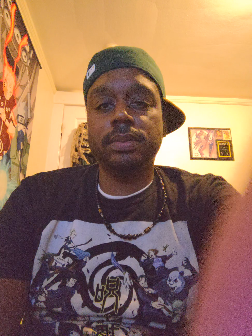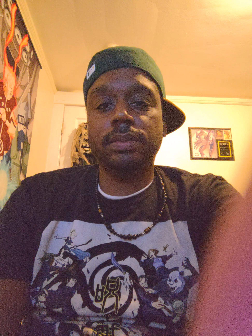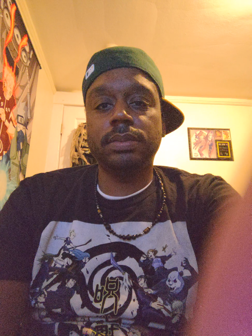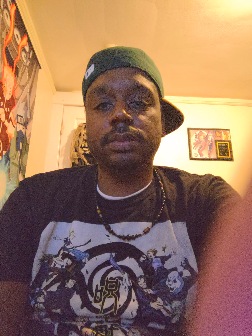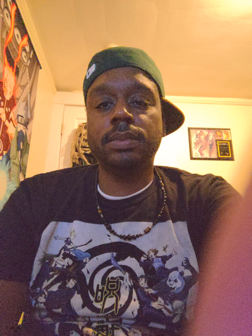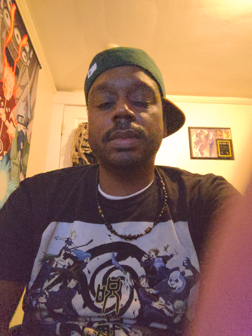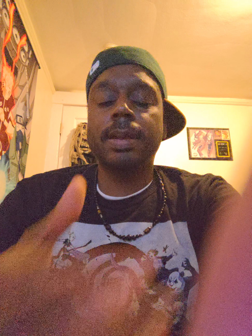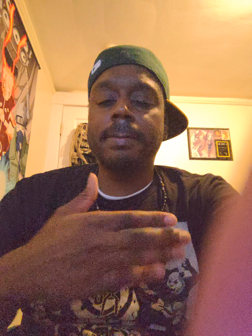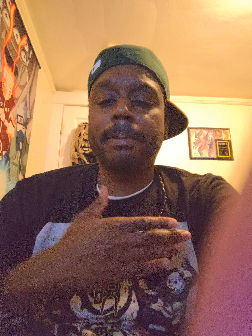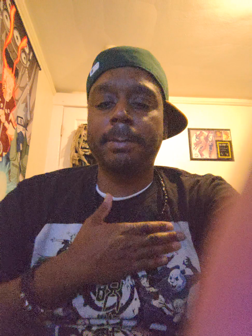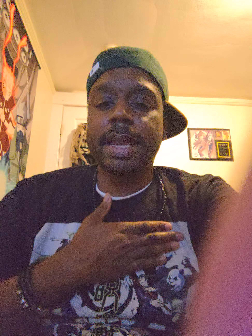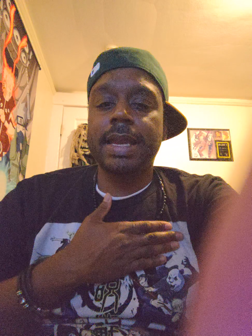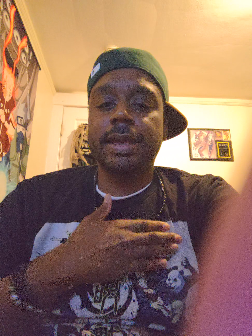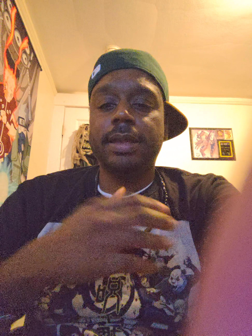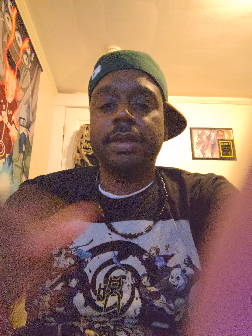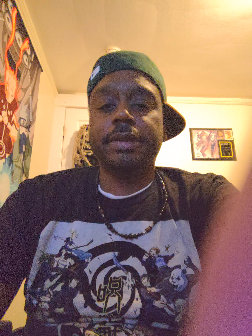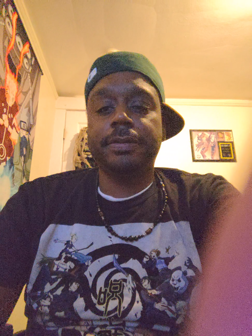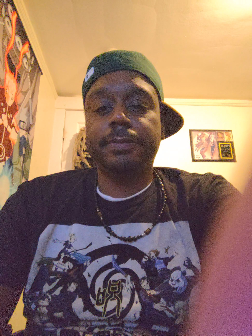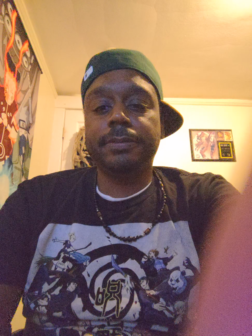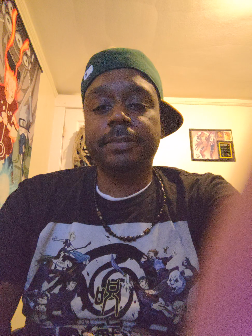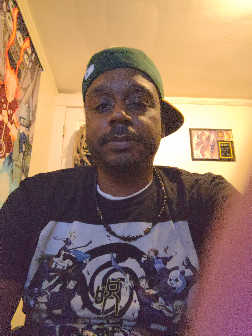my